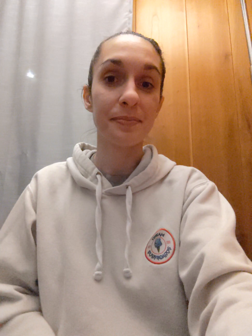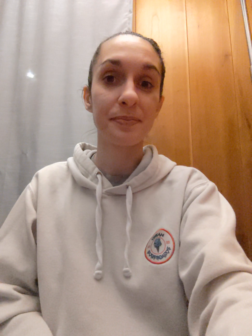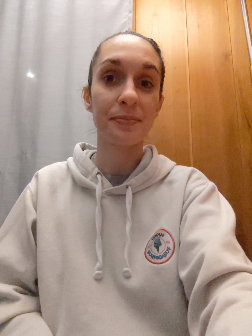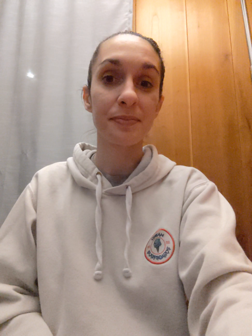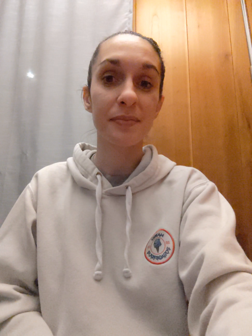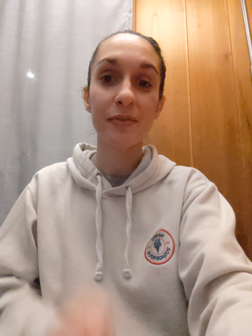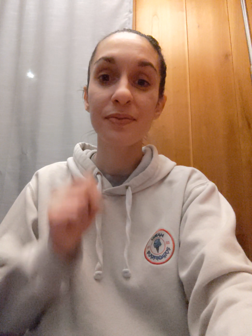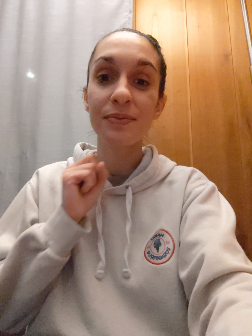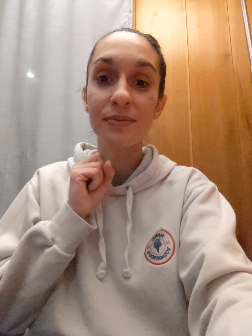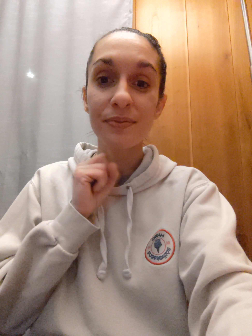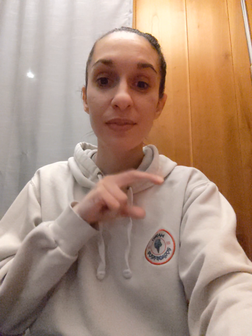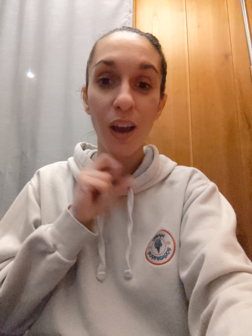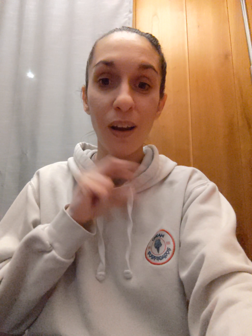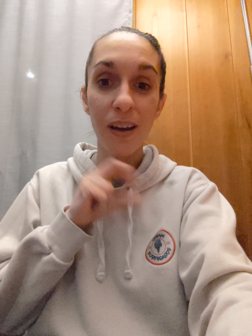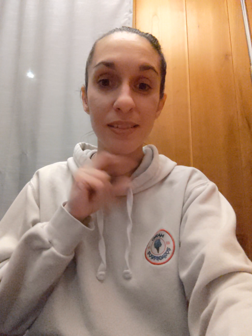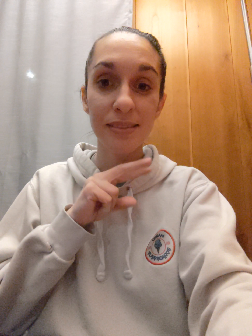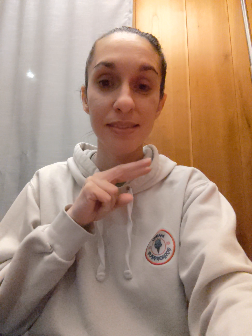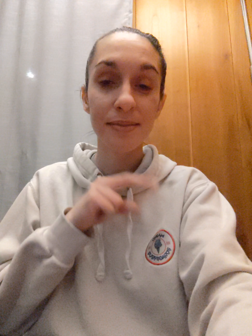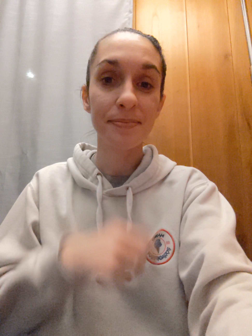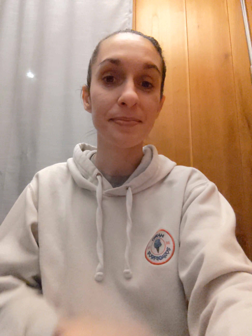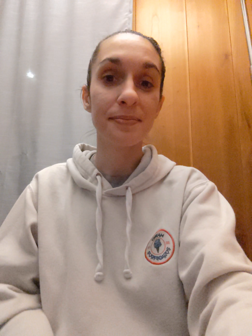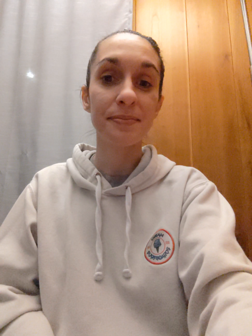frog